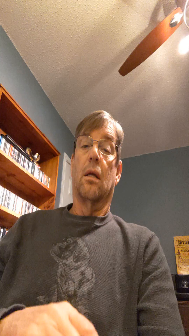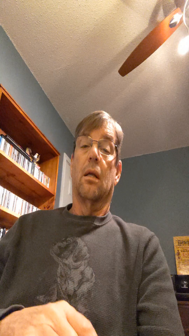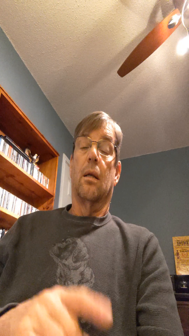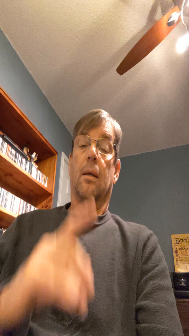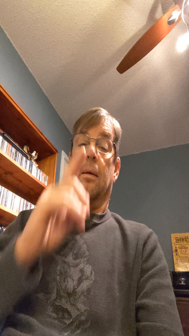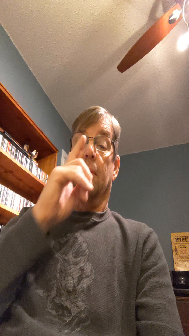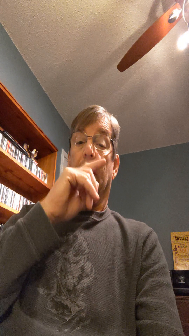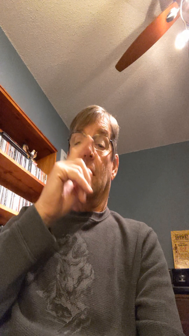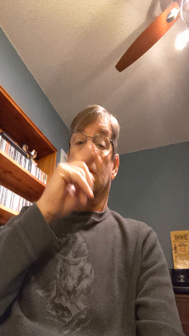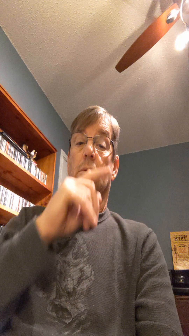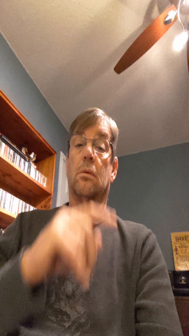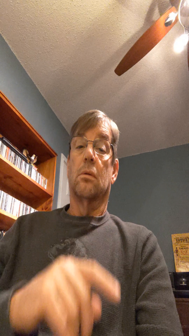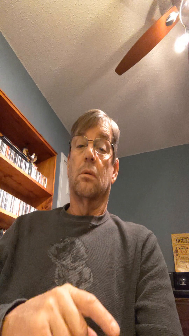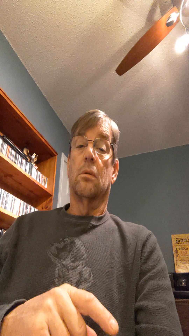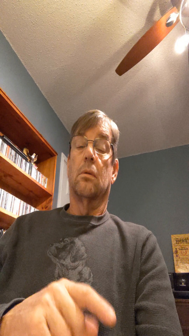mouse